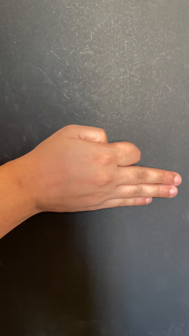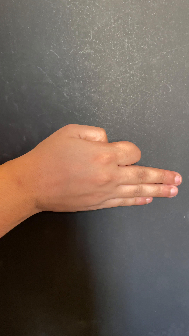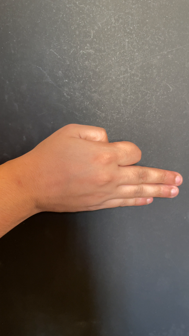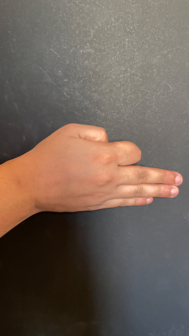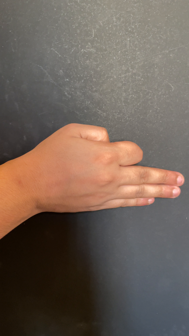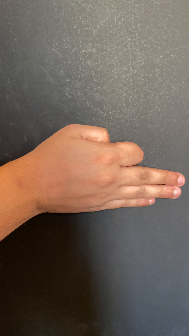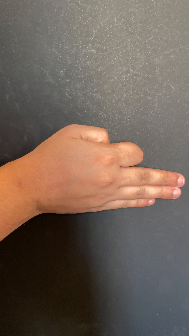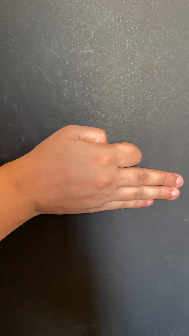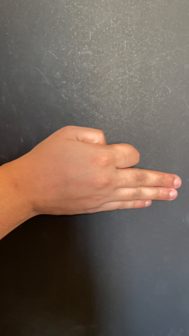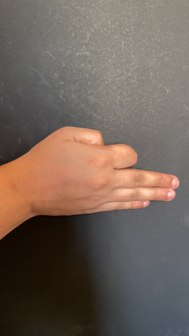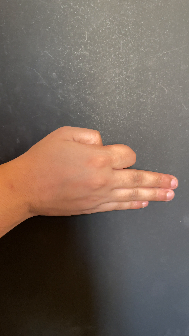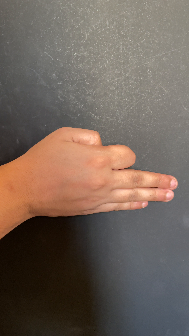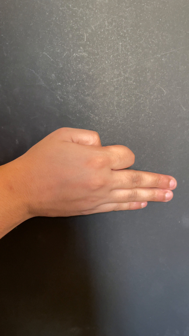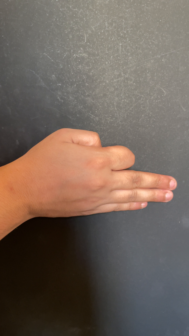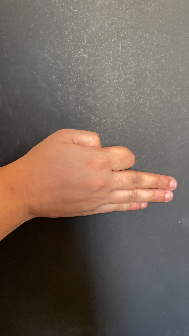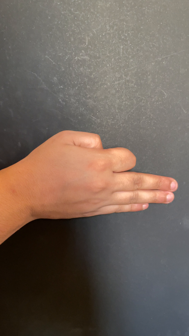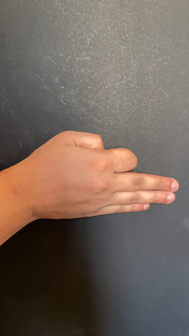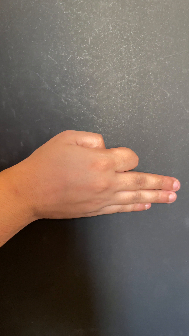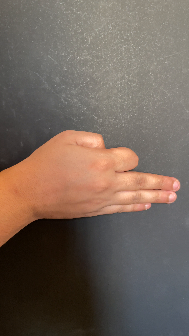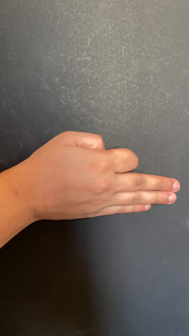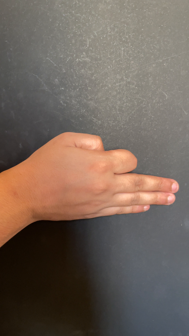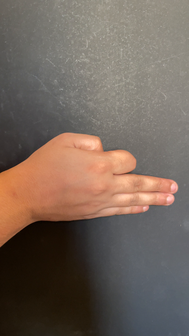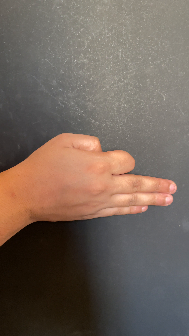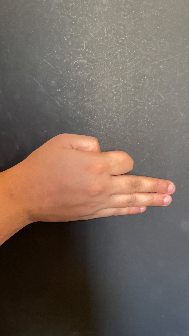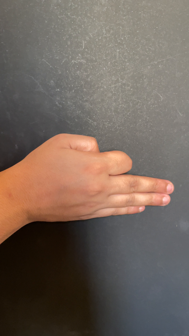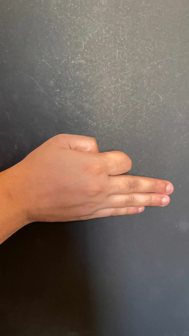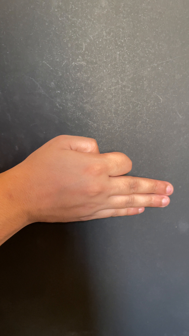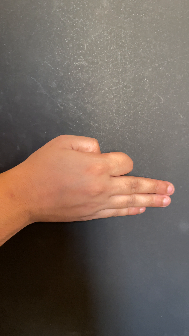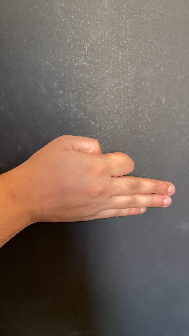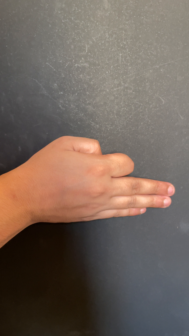ध